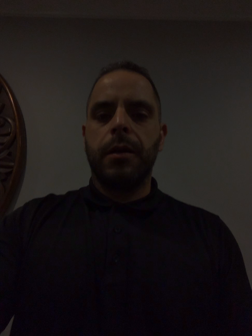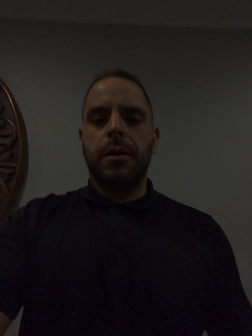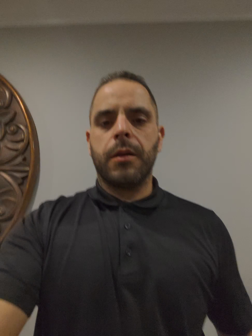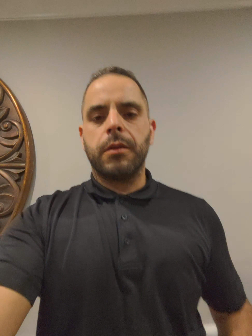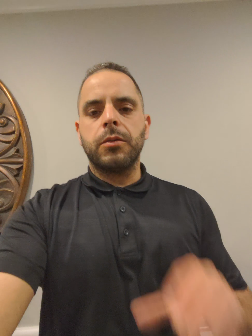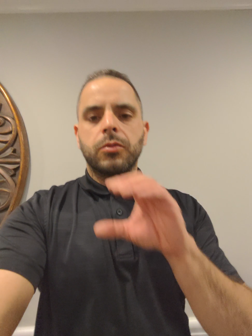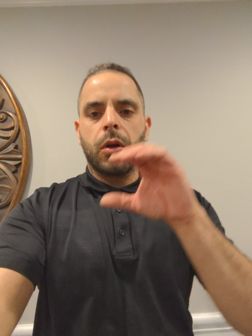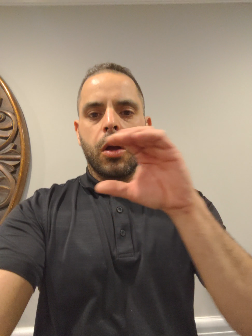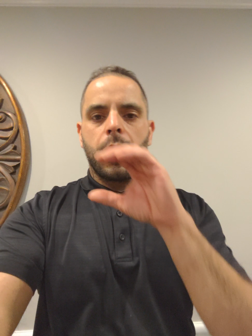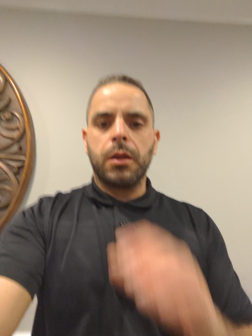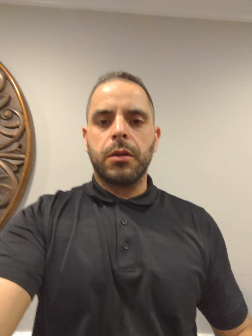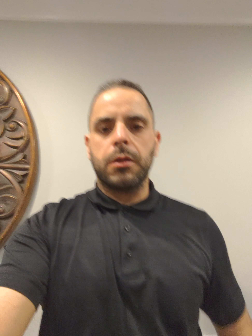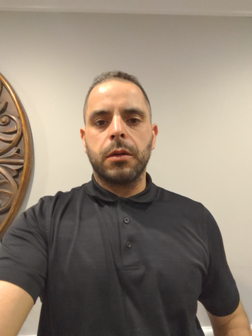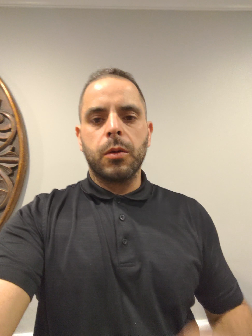chocolate